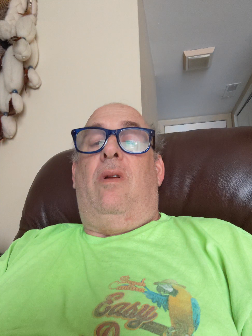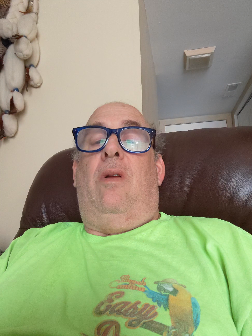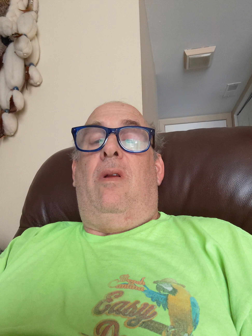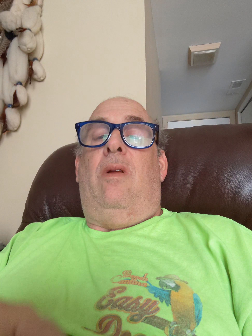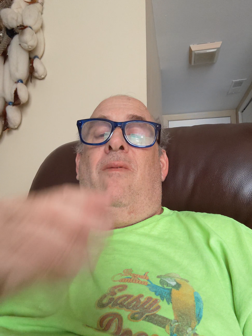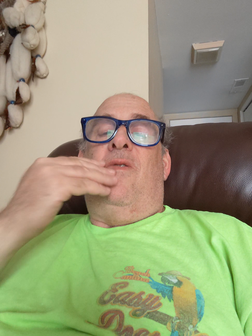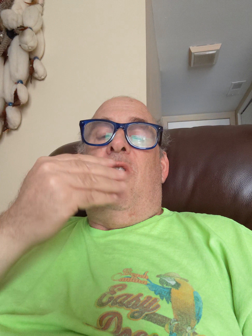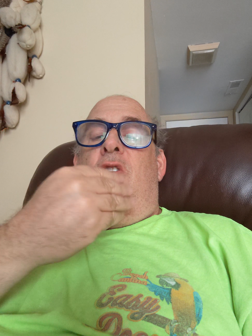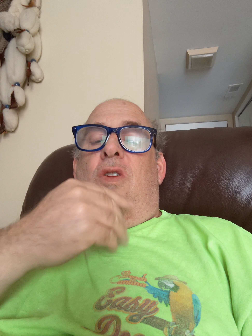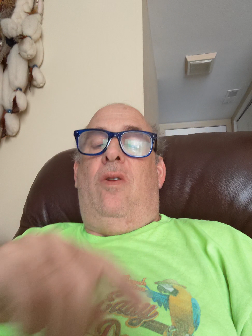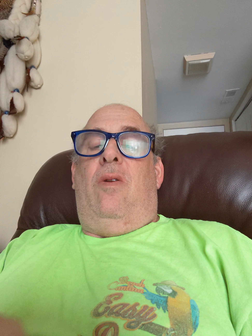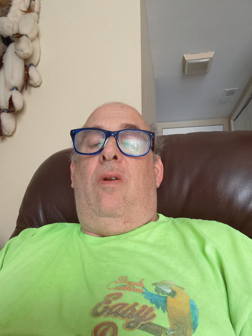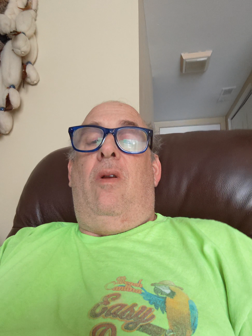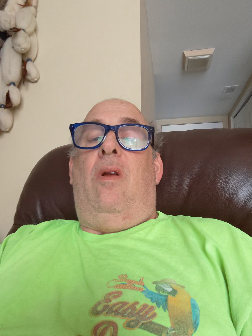flower